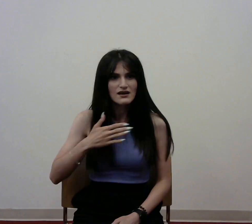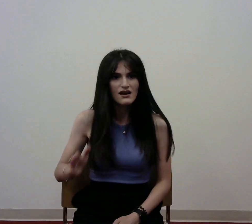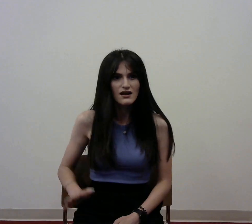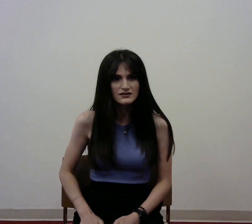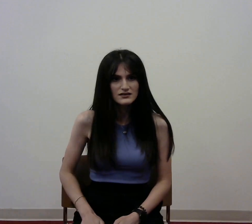ayaq